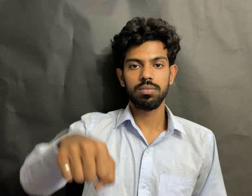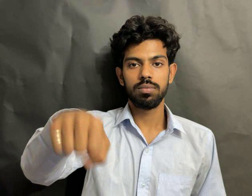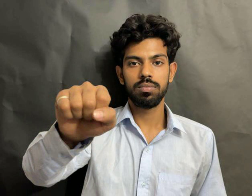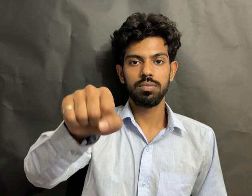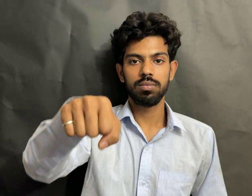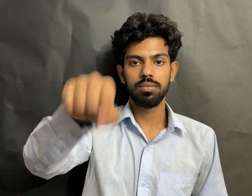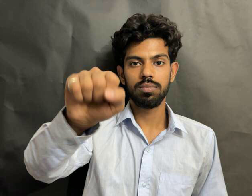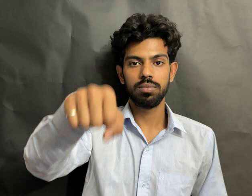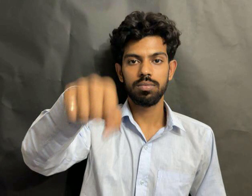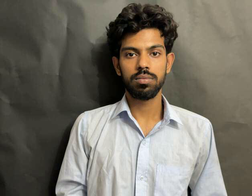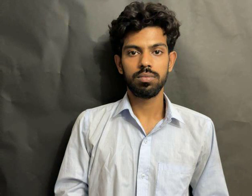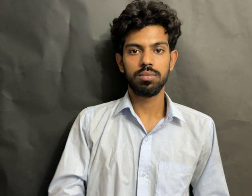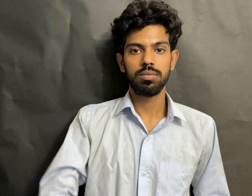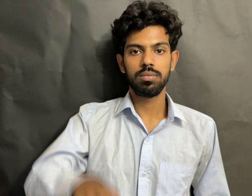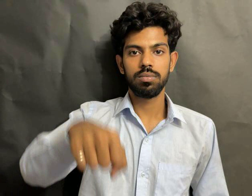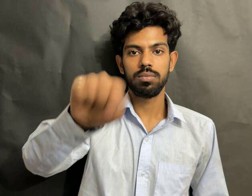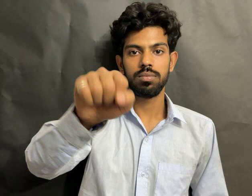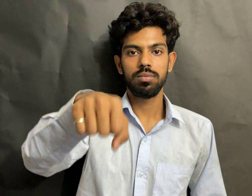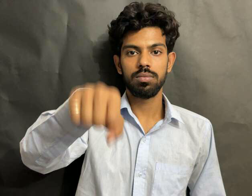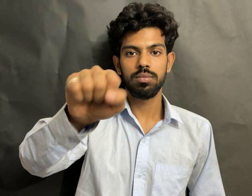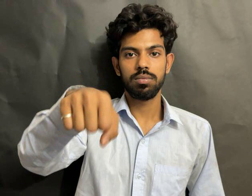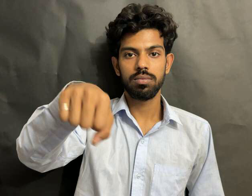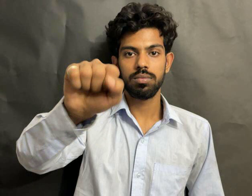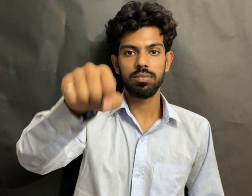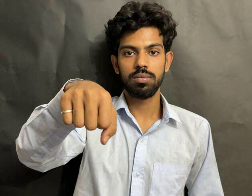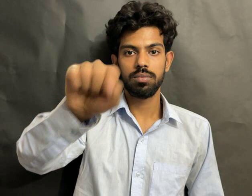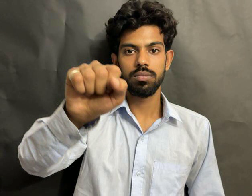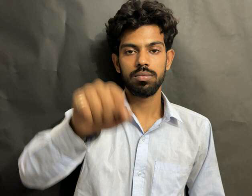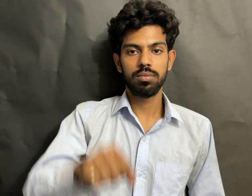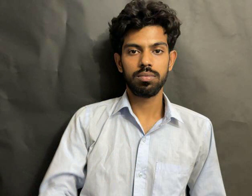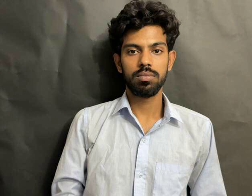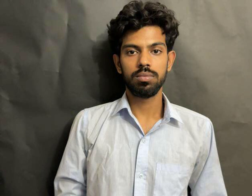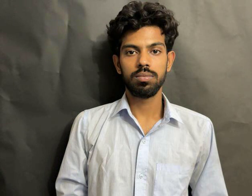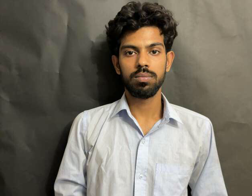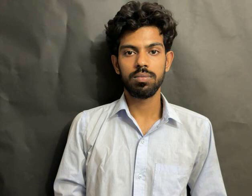yes